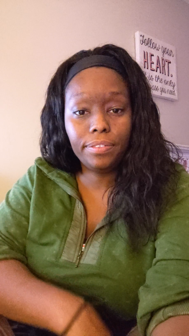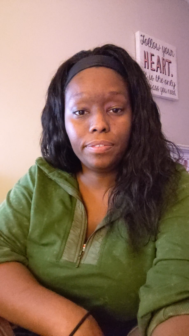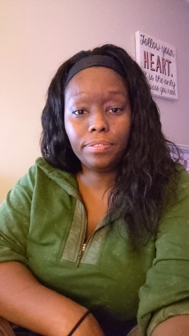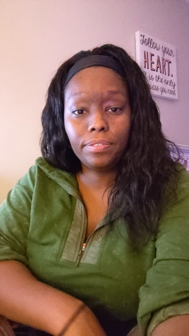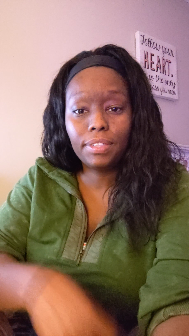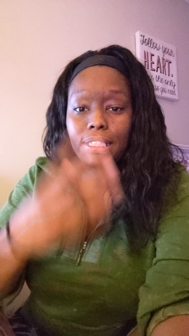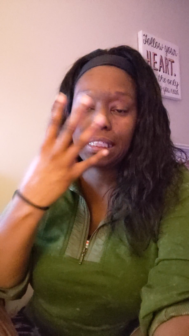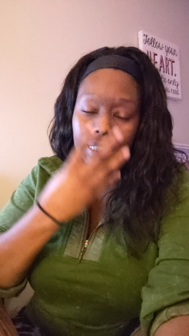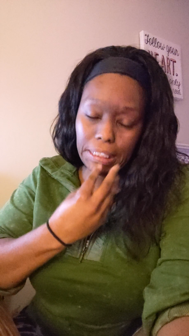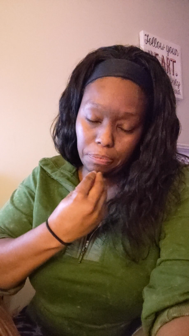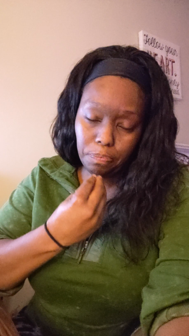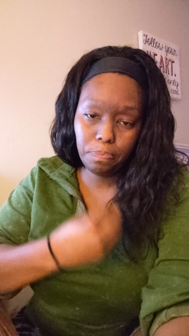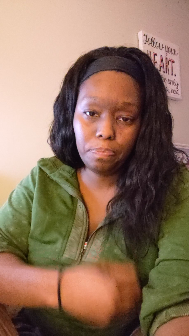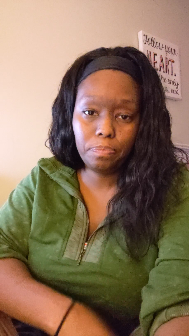asleep